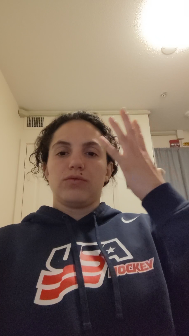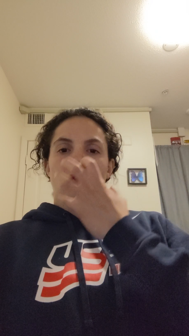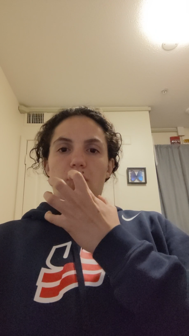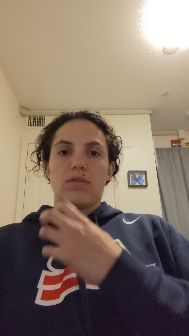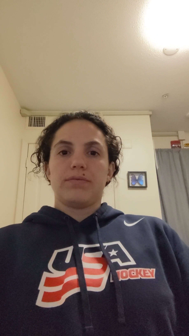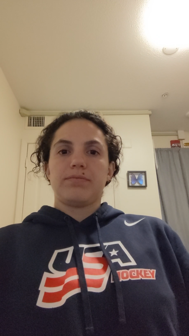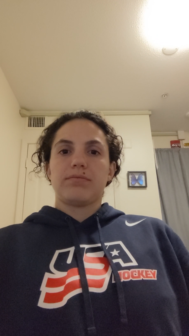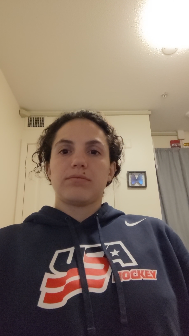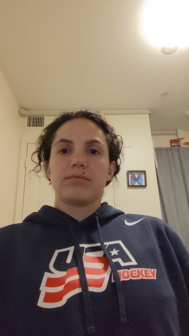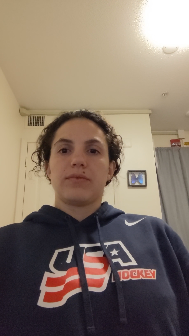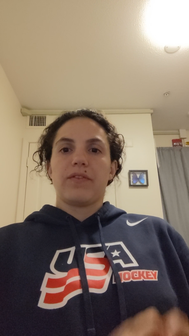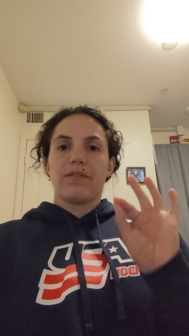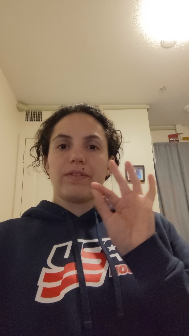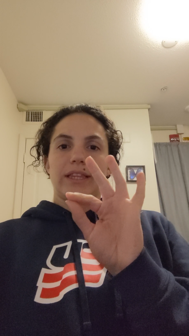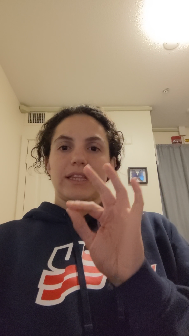fit